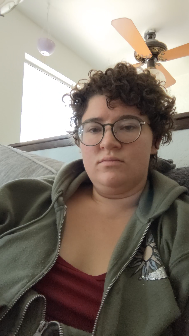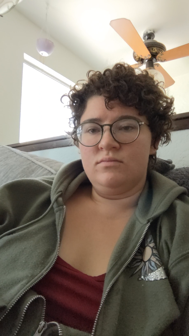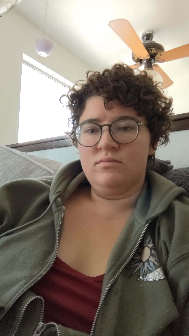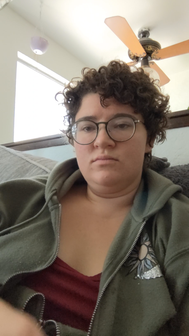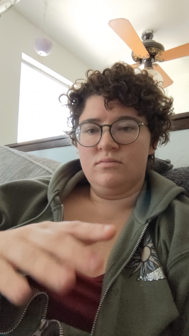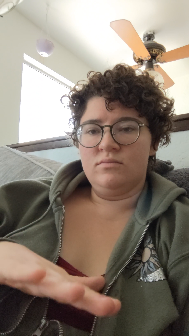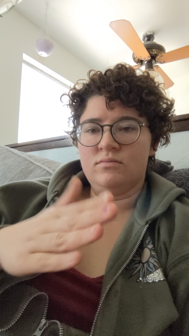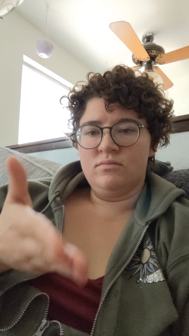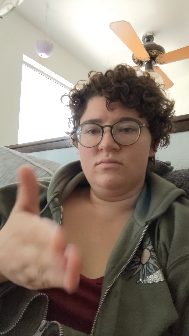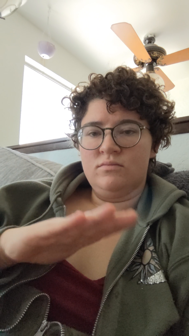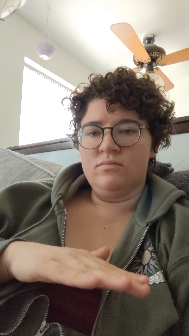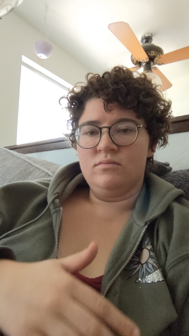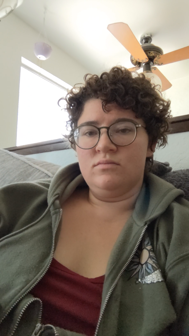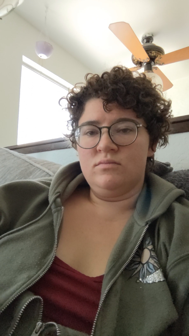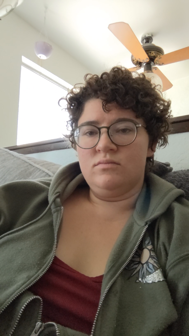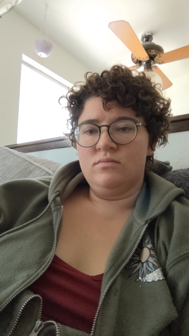kitchen